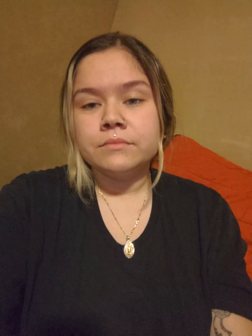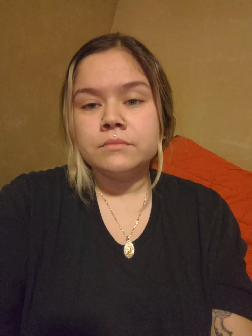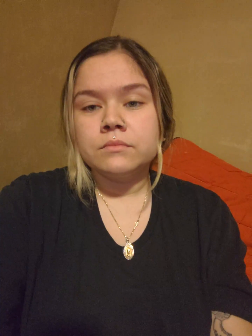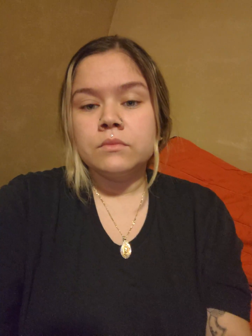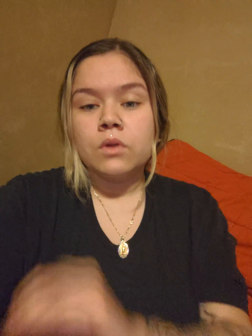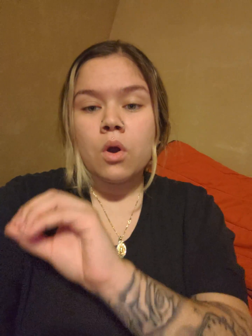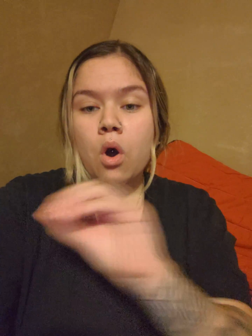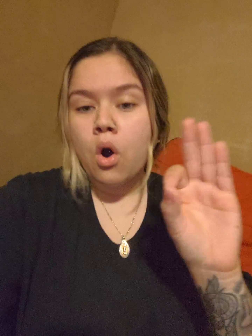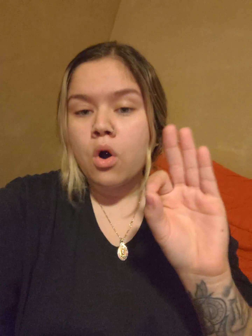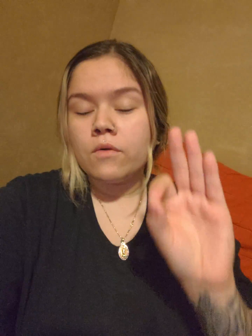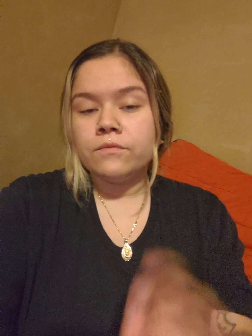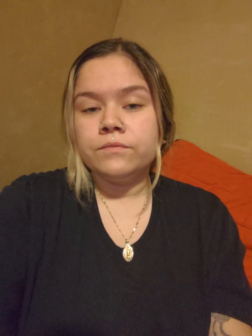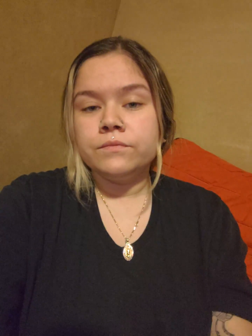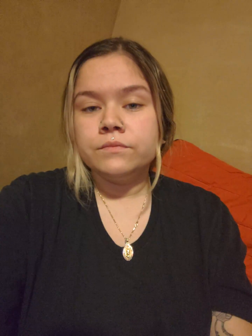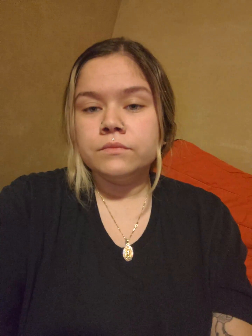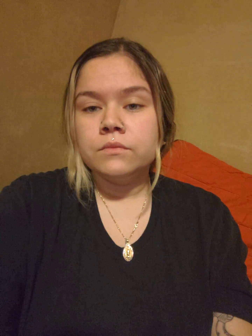off